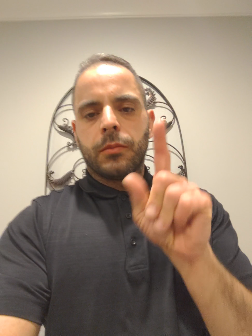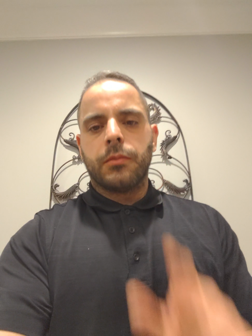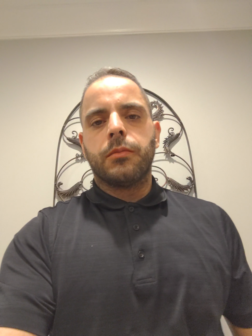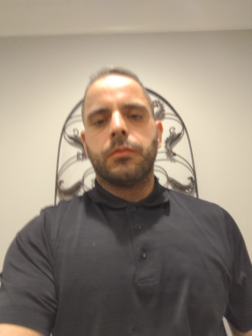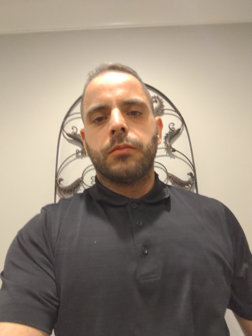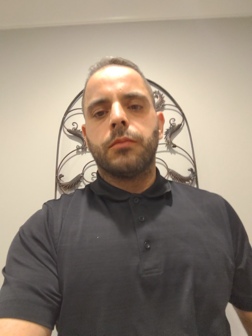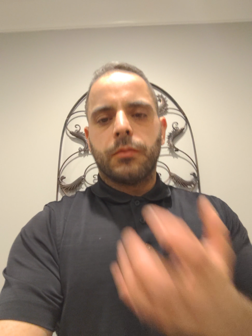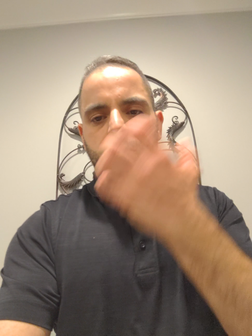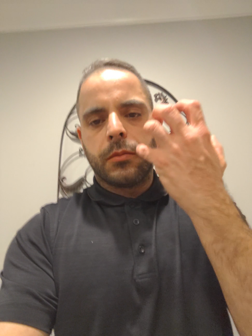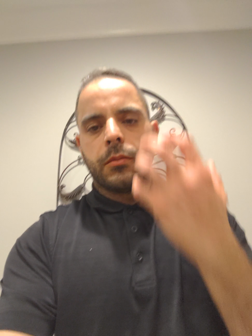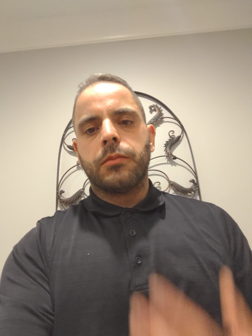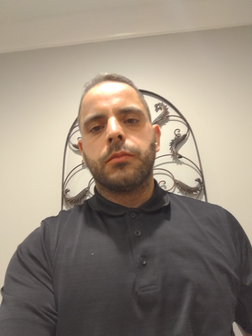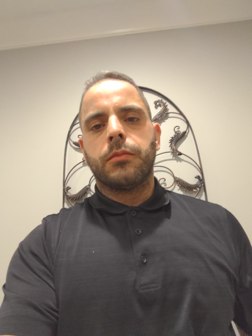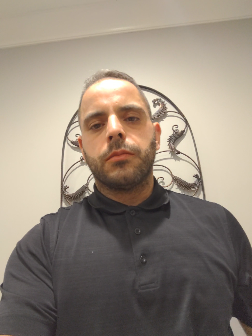mad